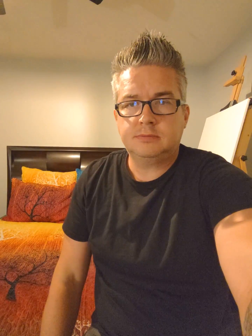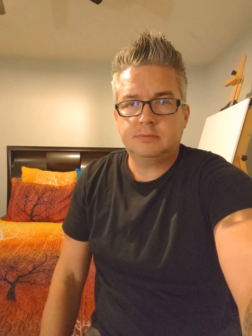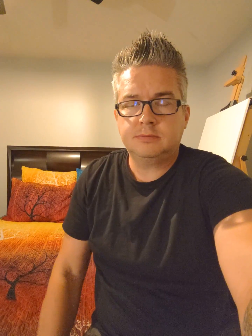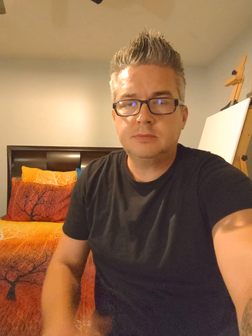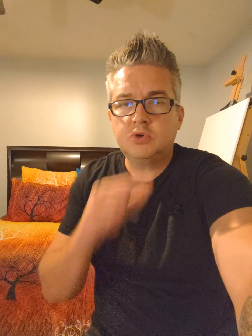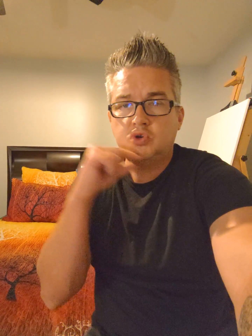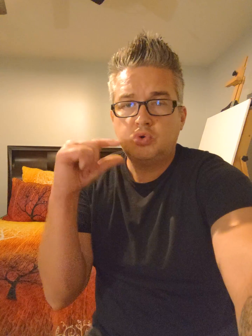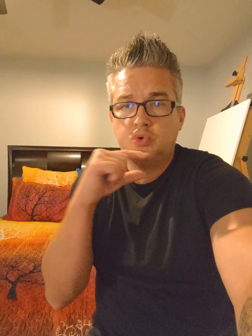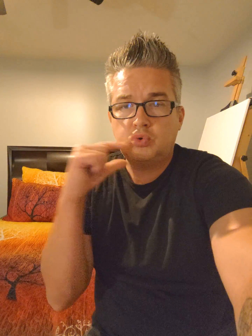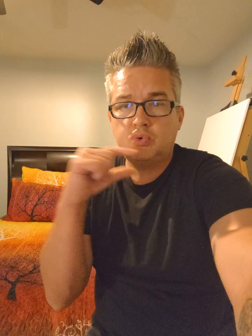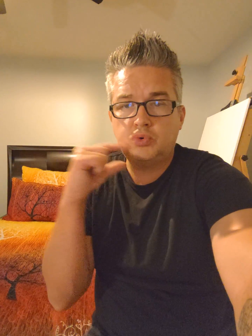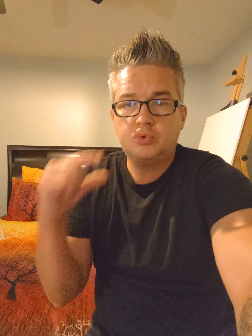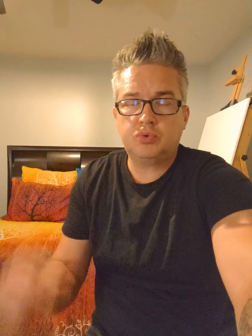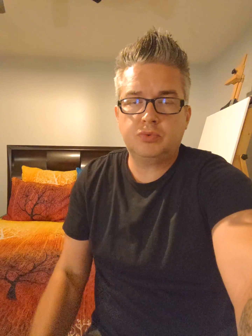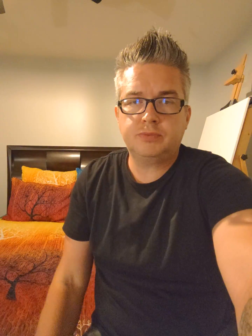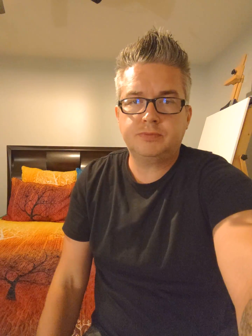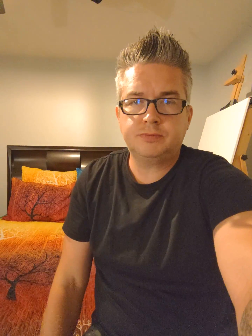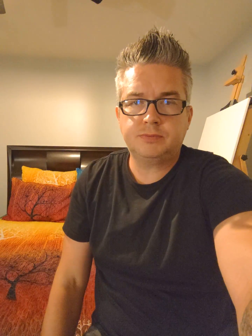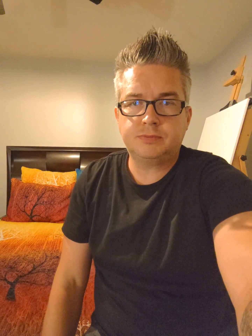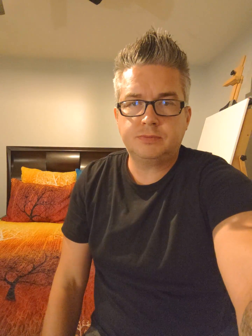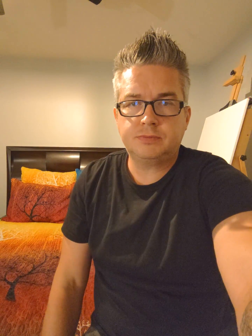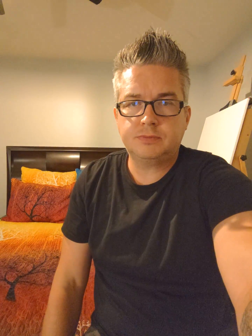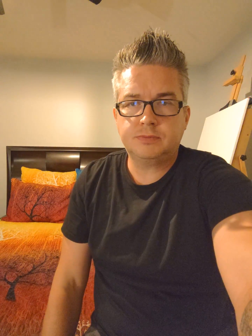glue